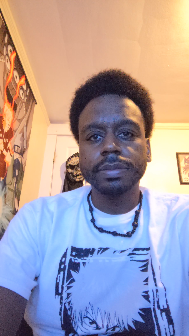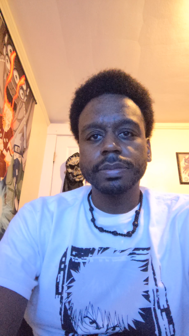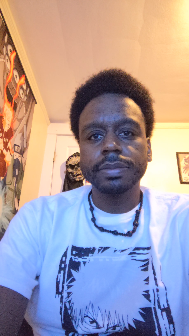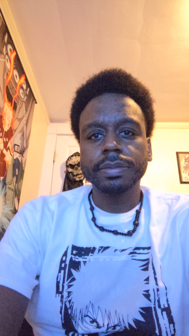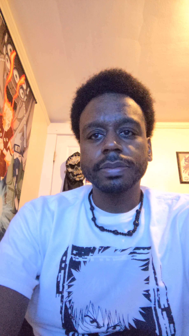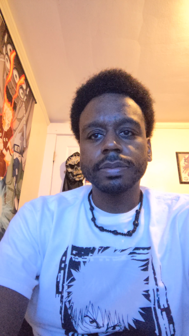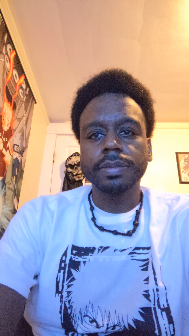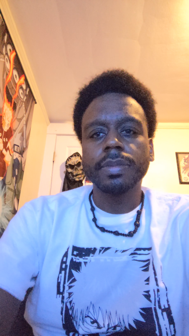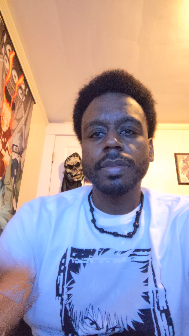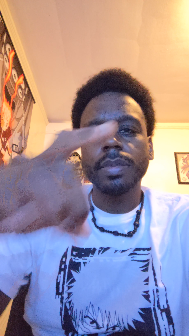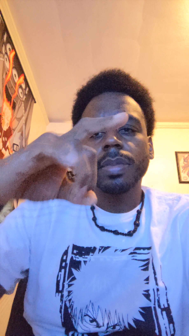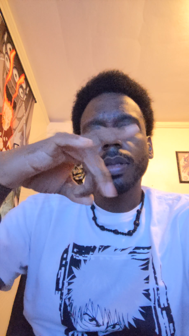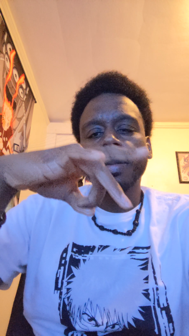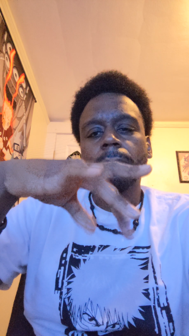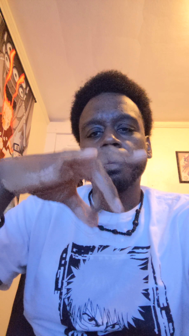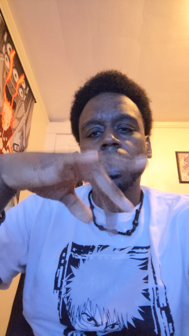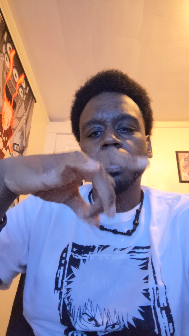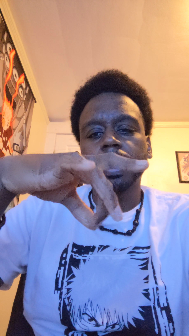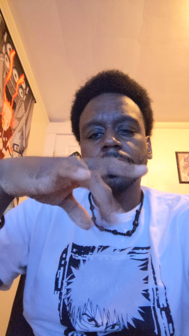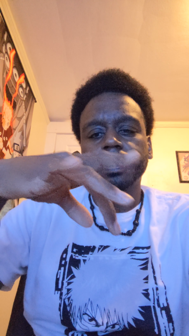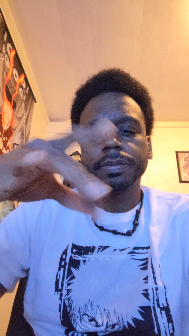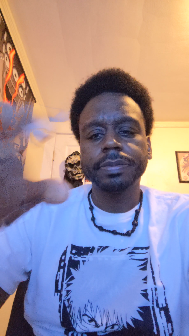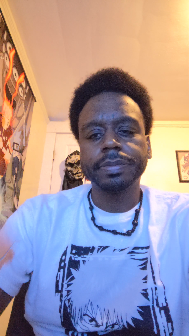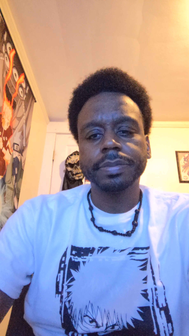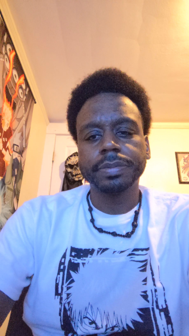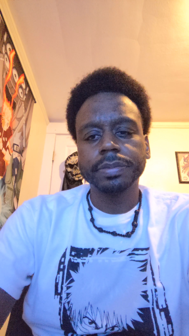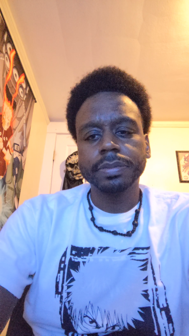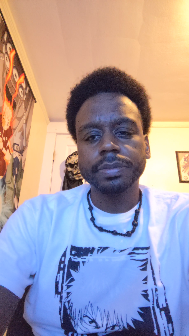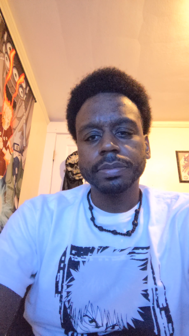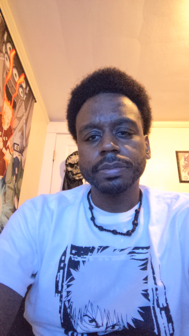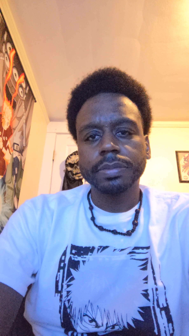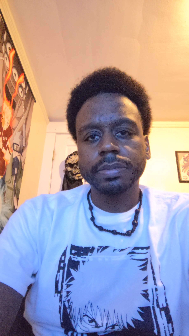pumpkin